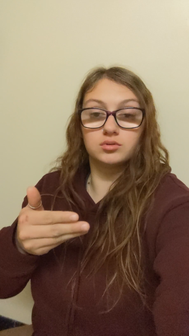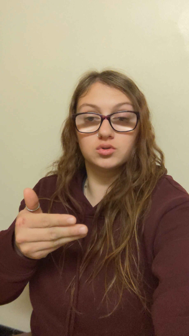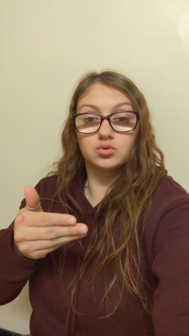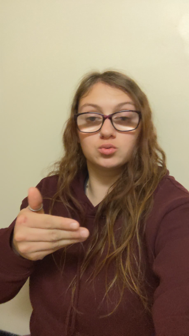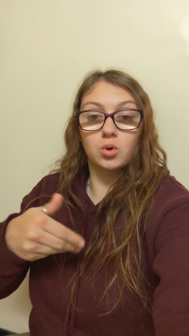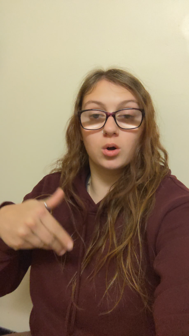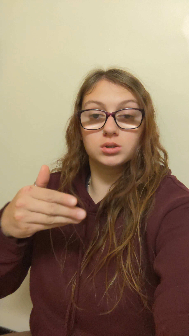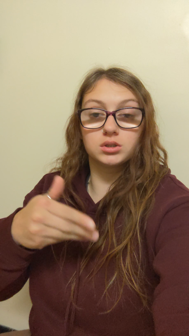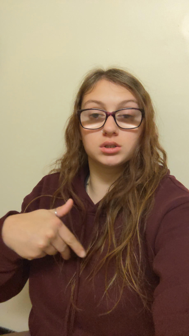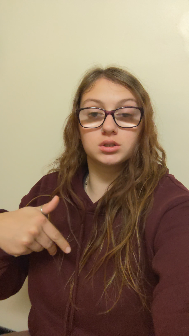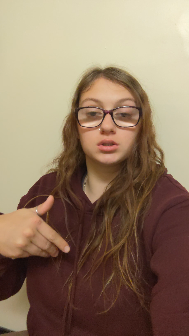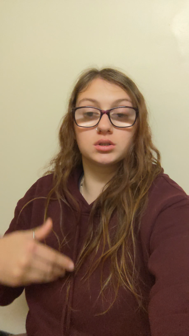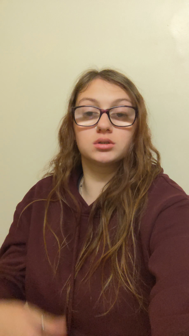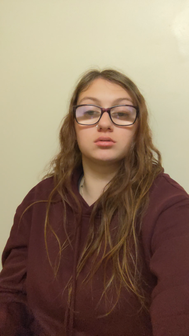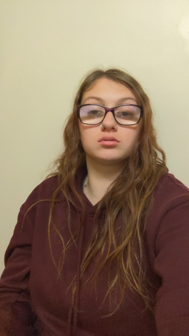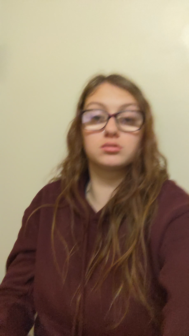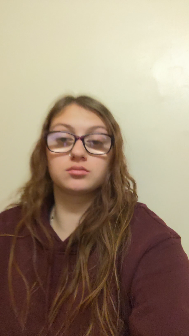shorts